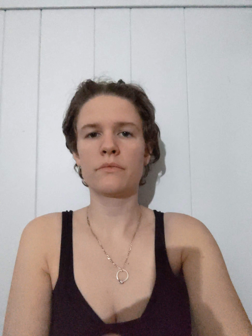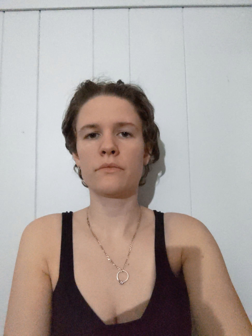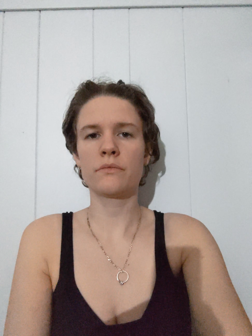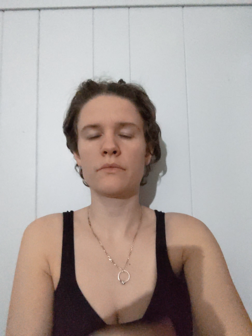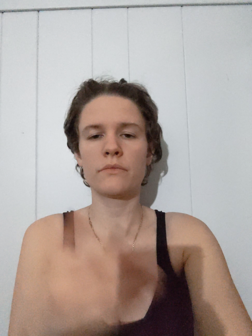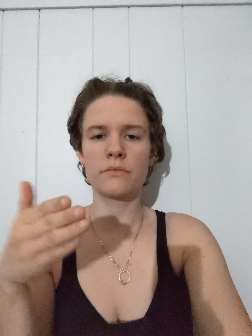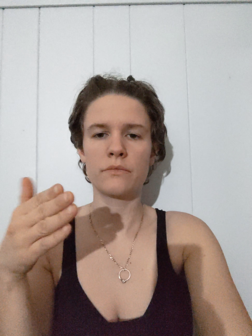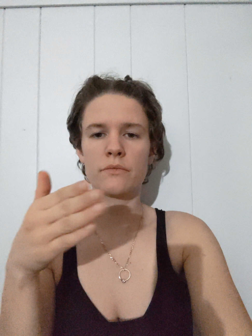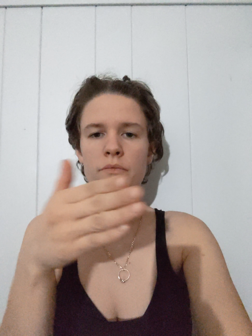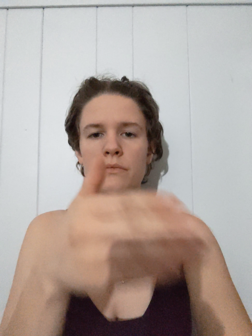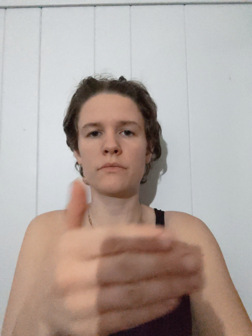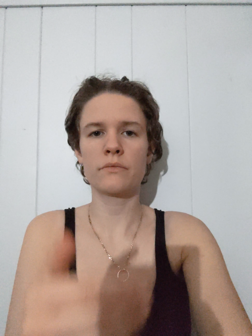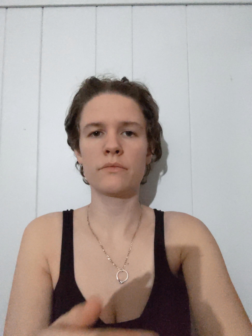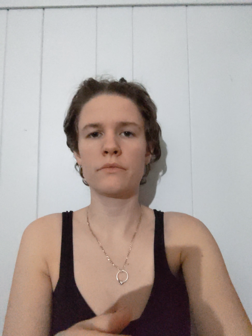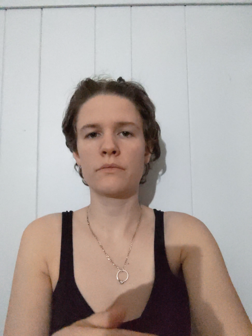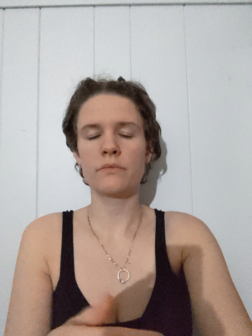fish